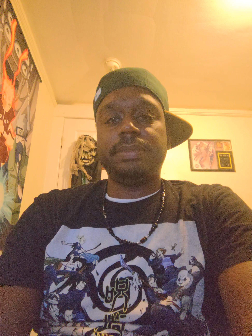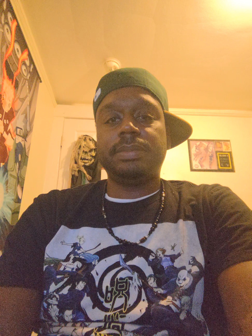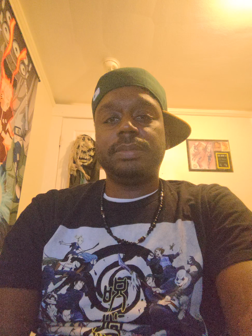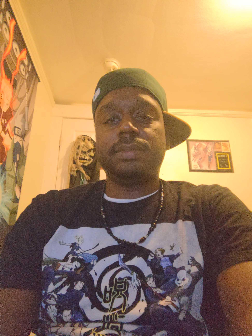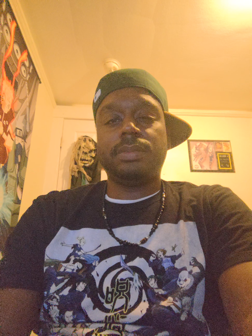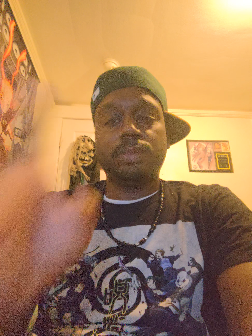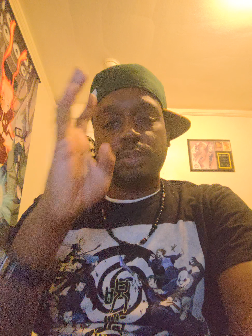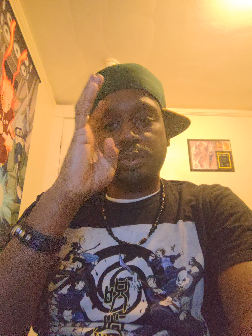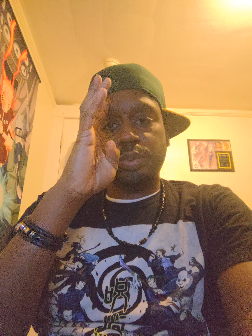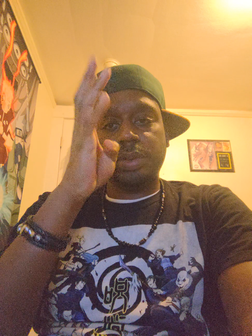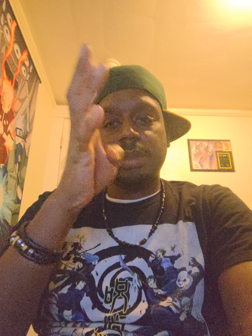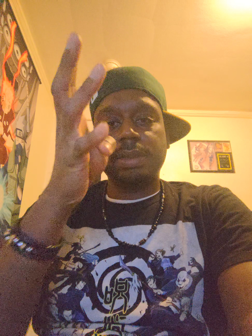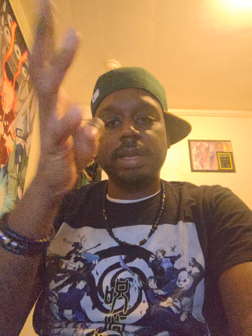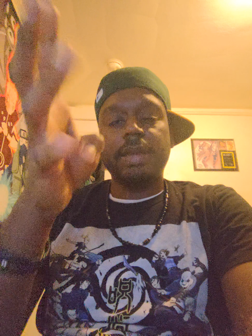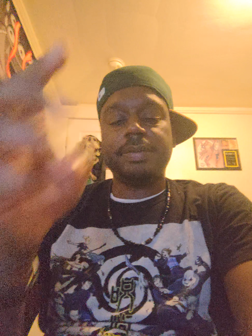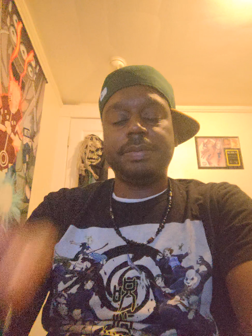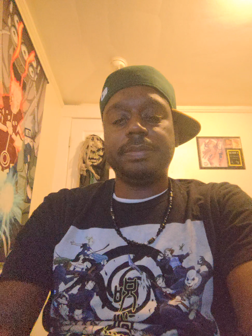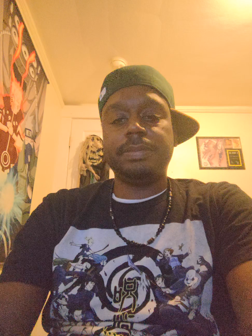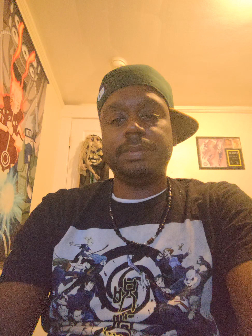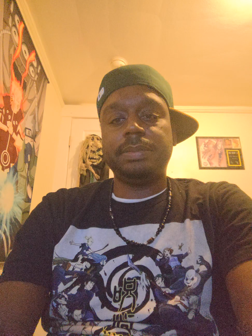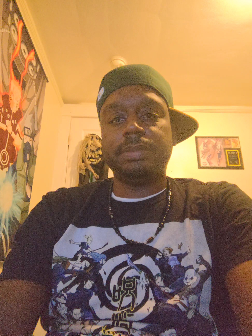pretend